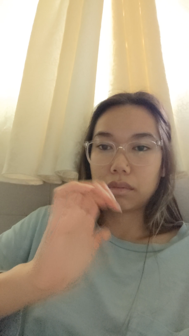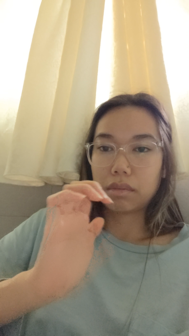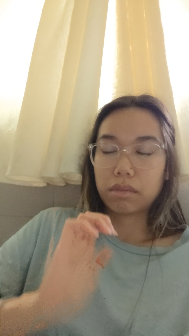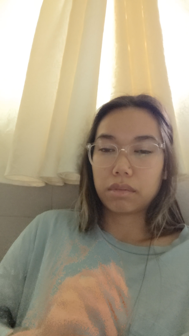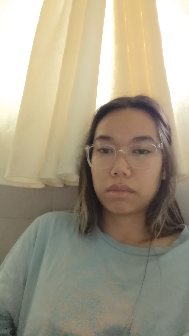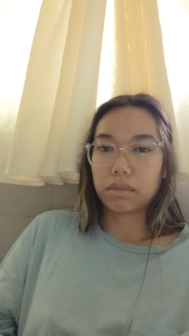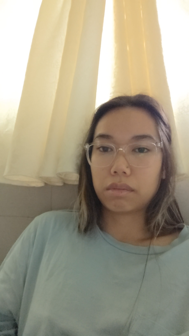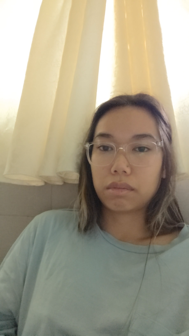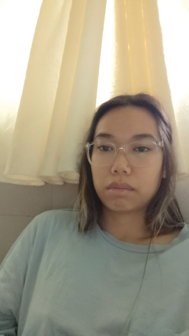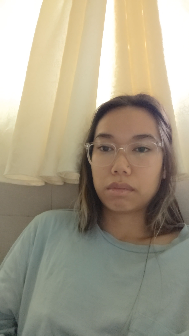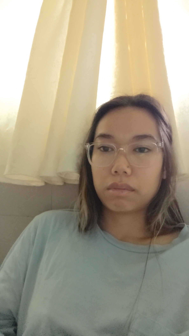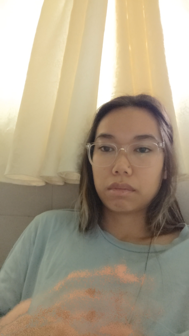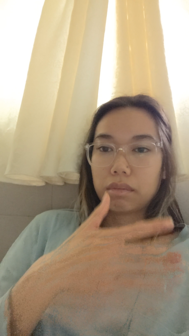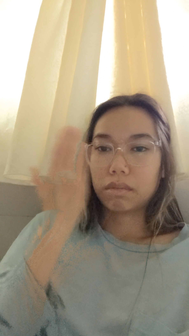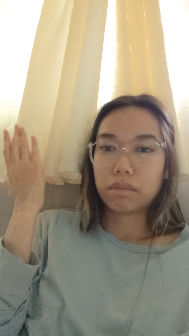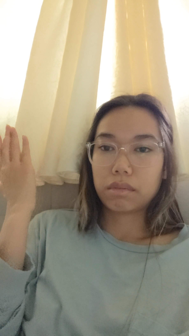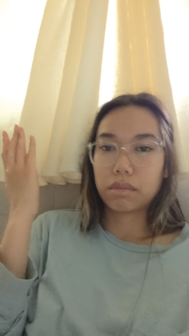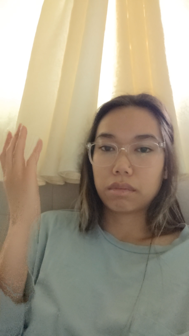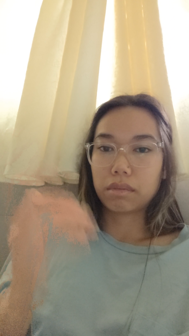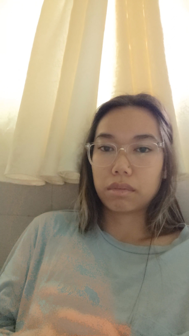all gone